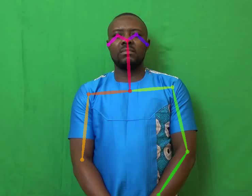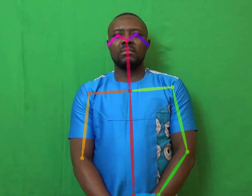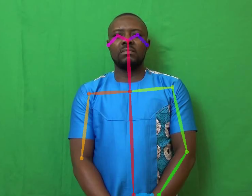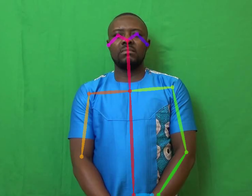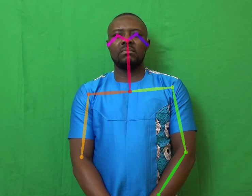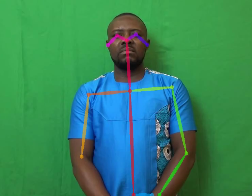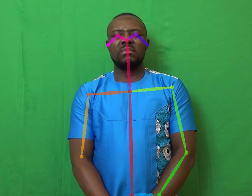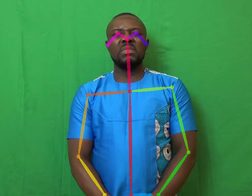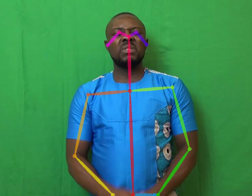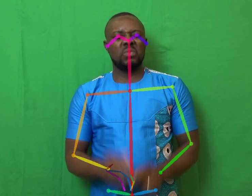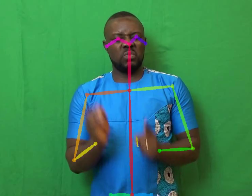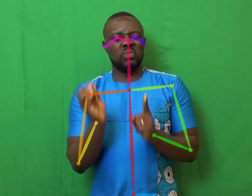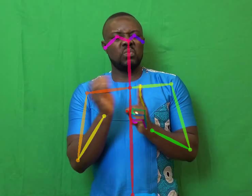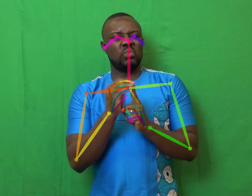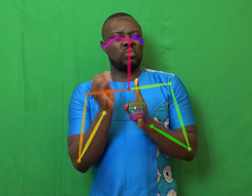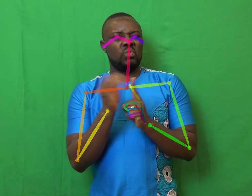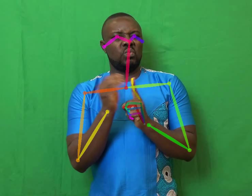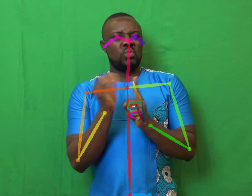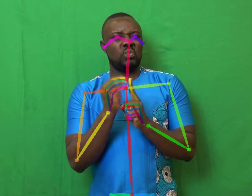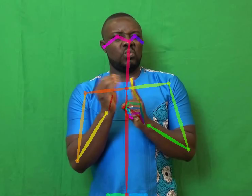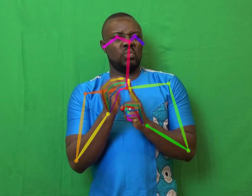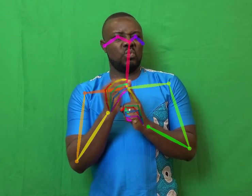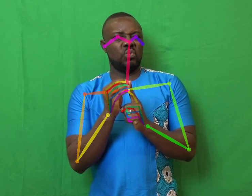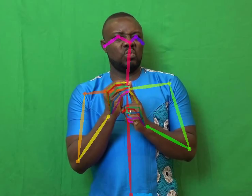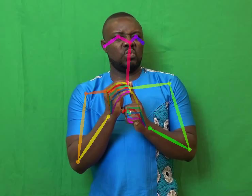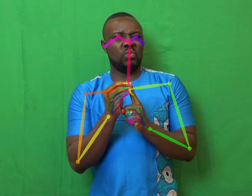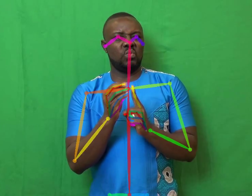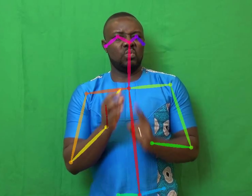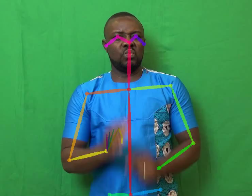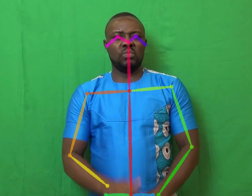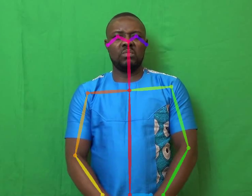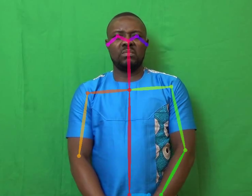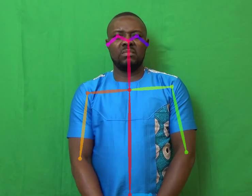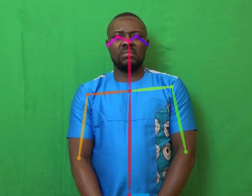too